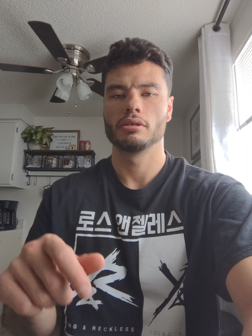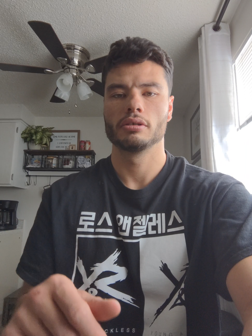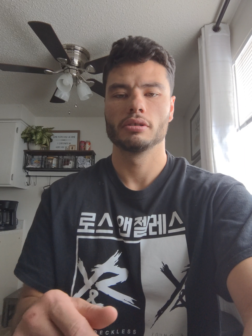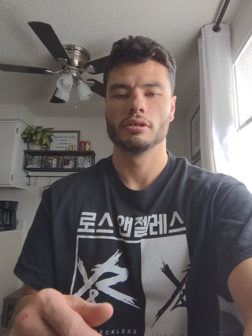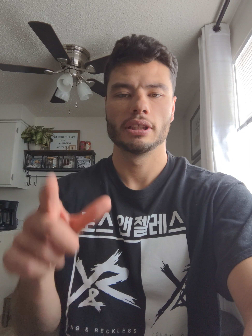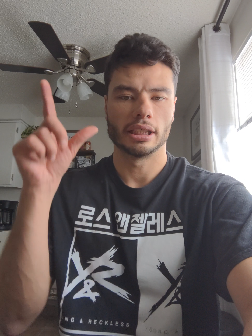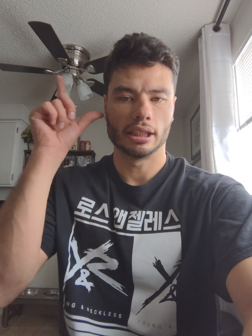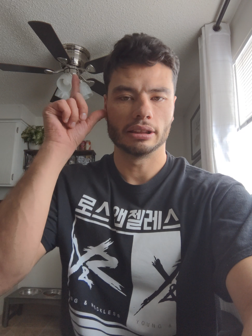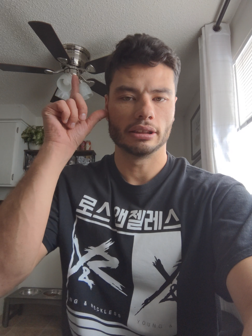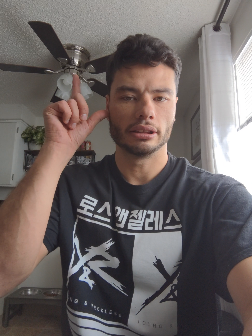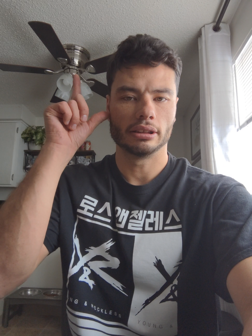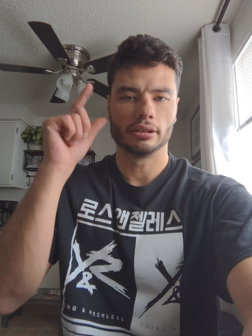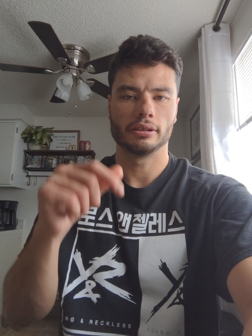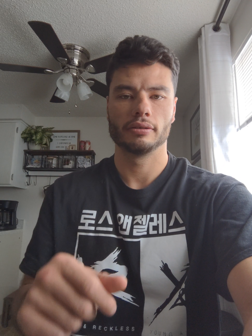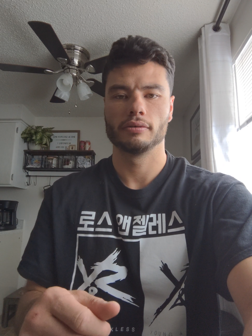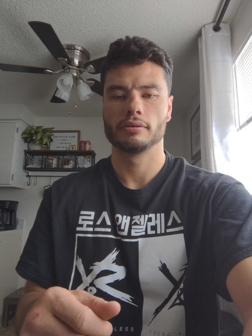listen